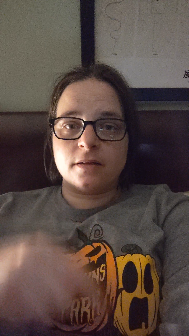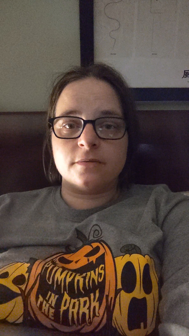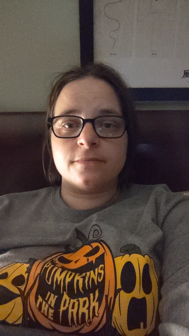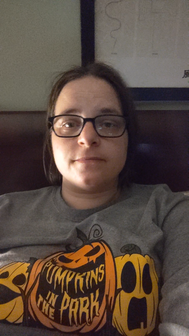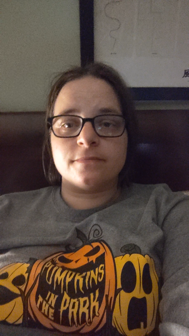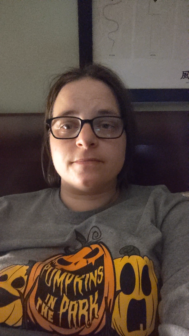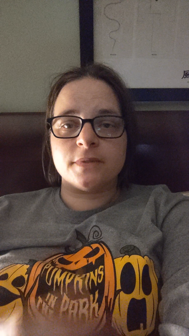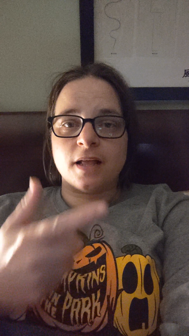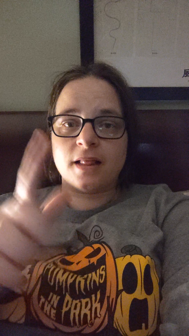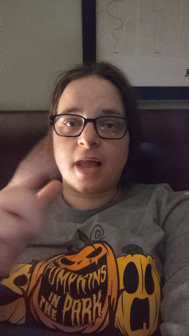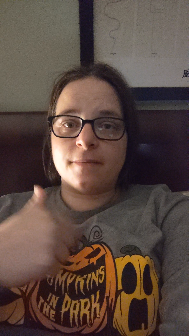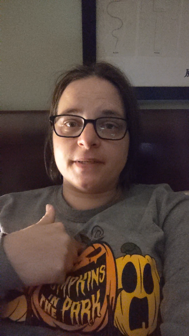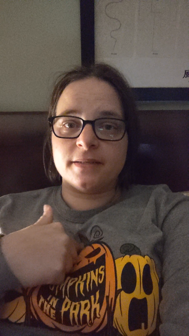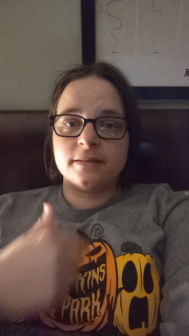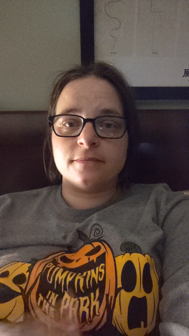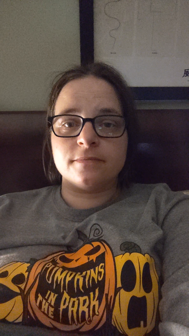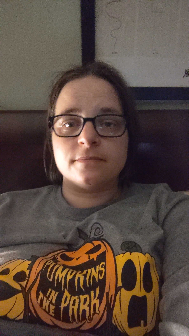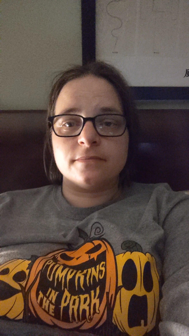let me